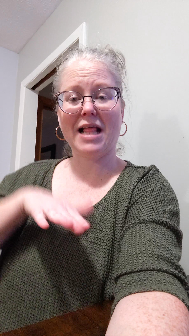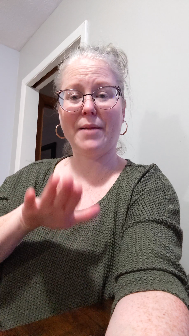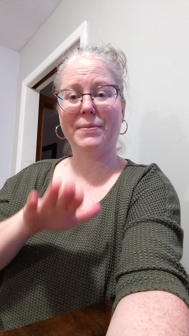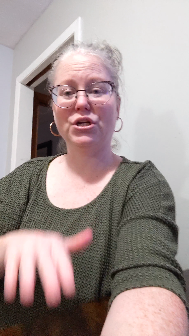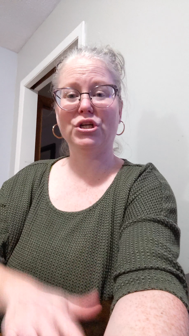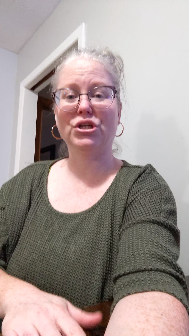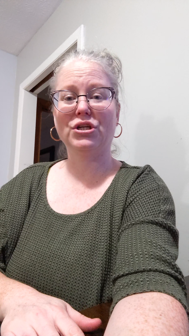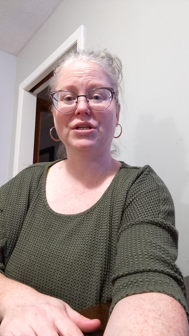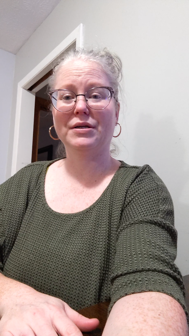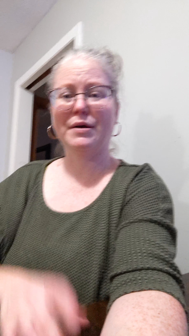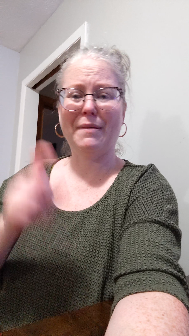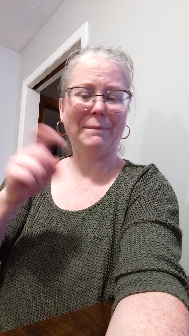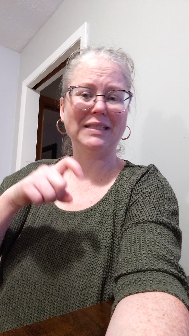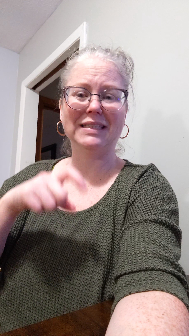must